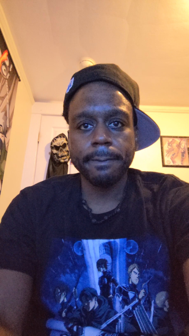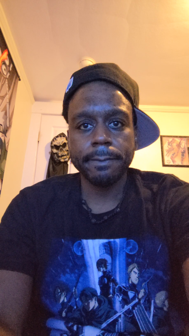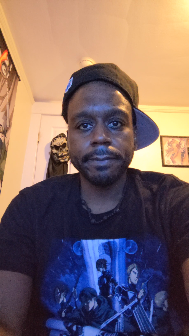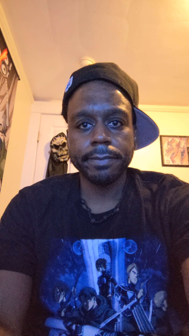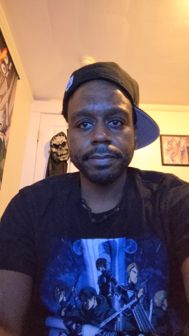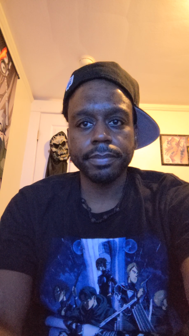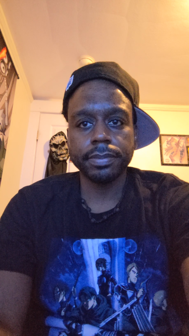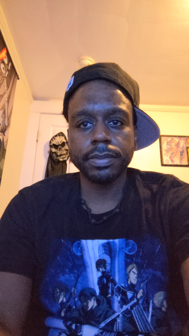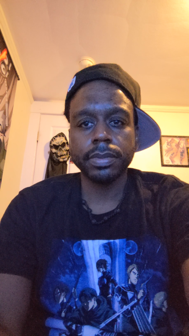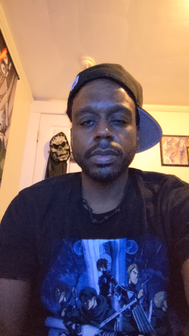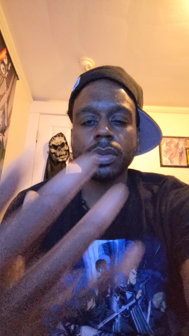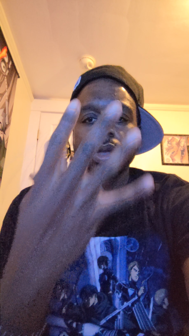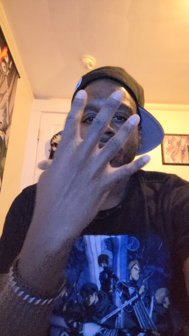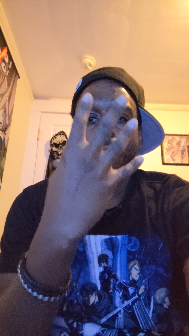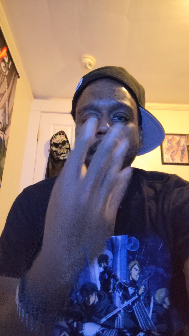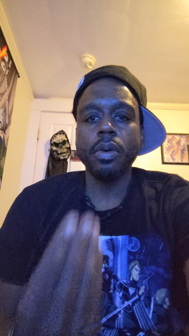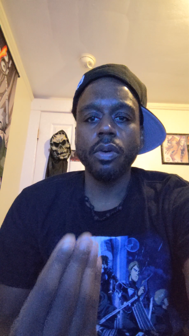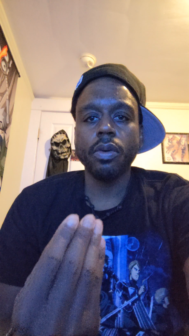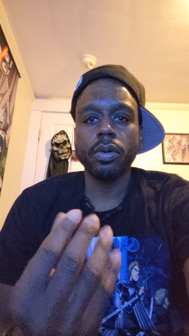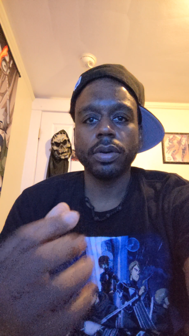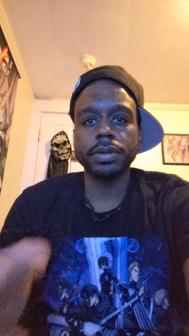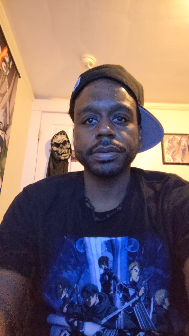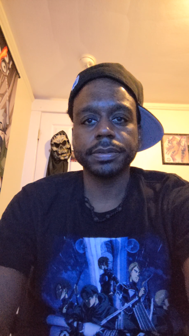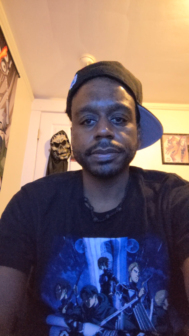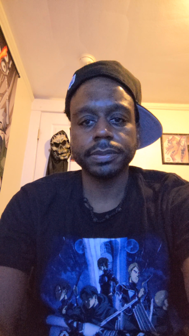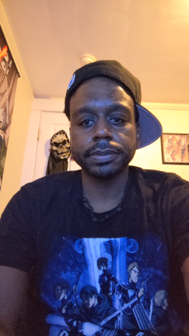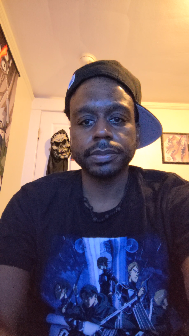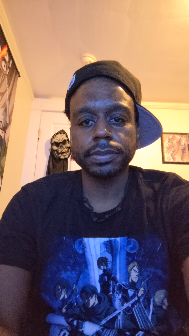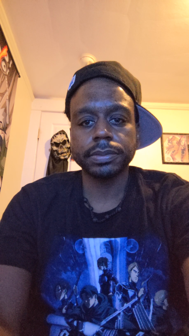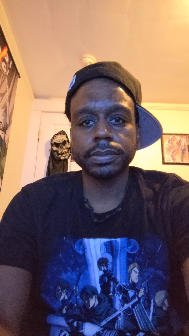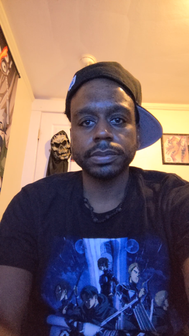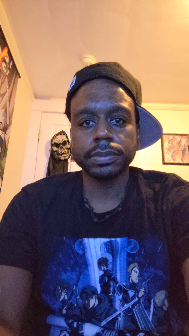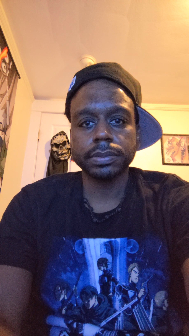poor